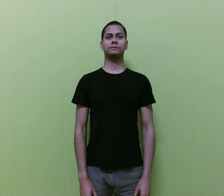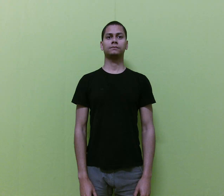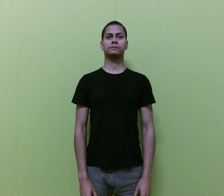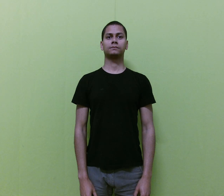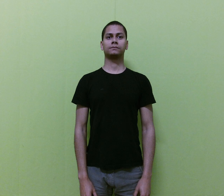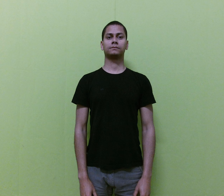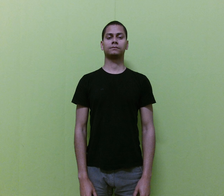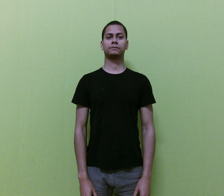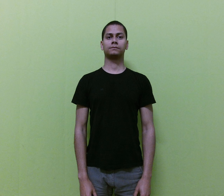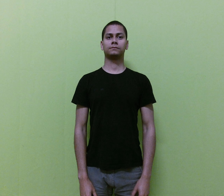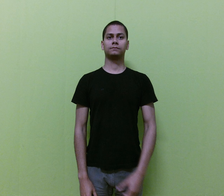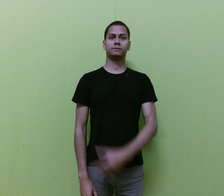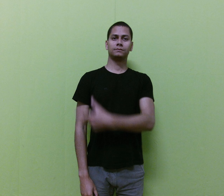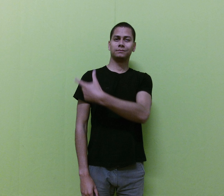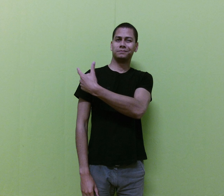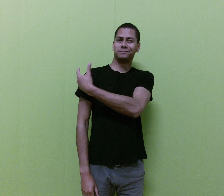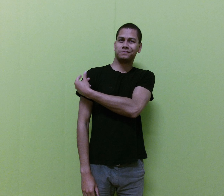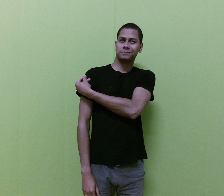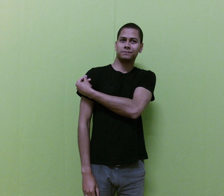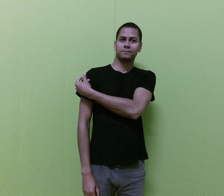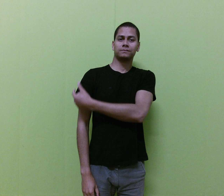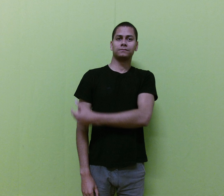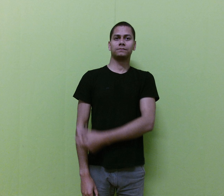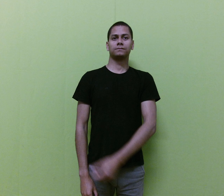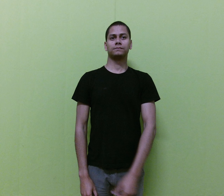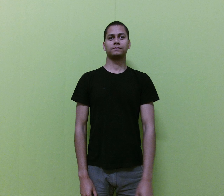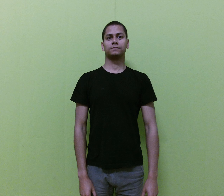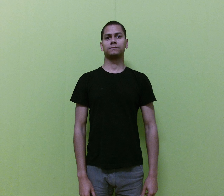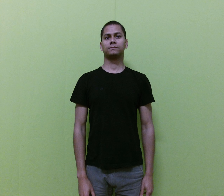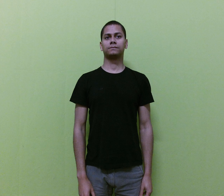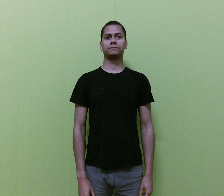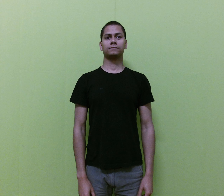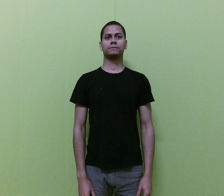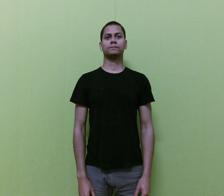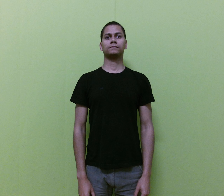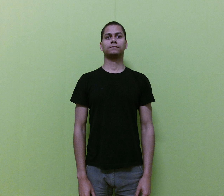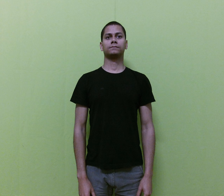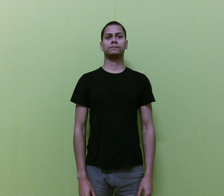vacina